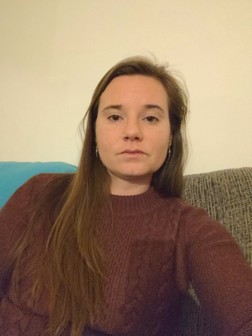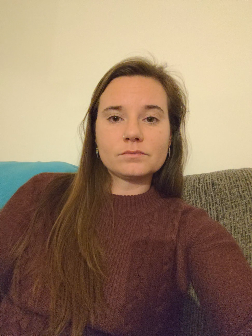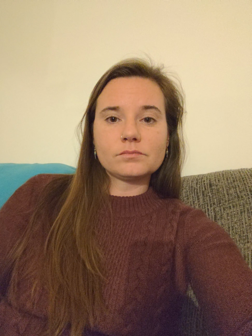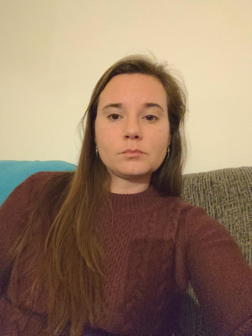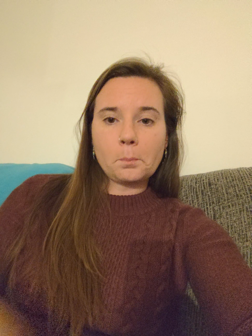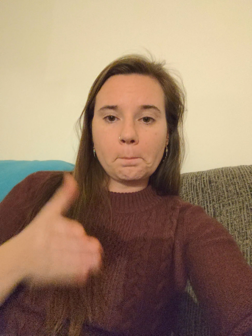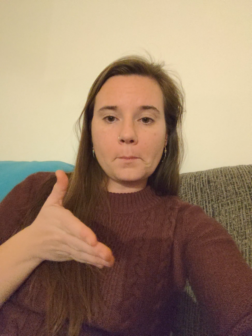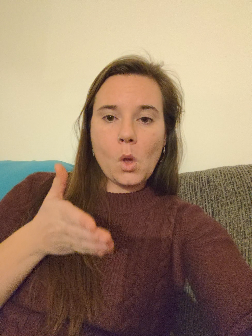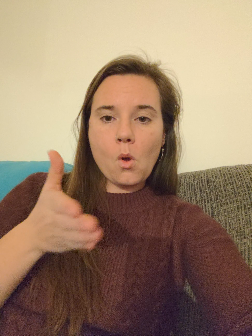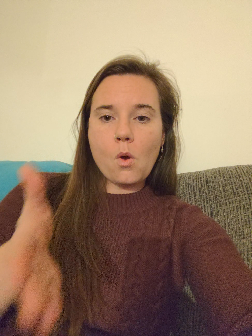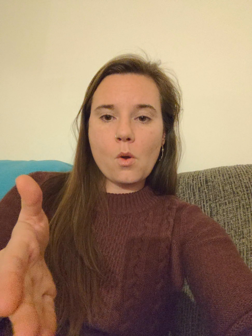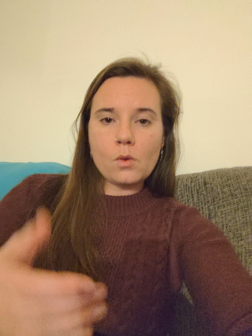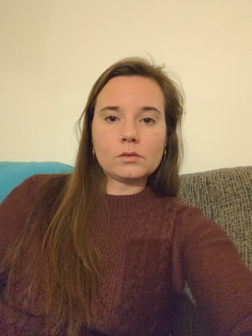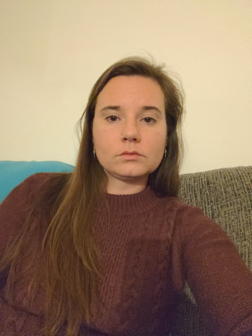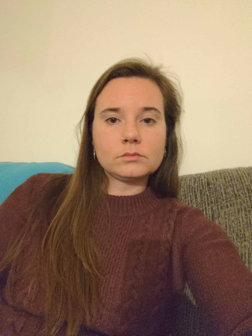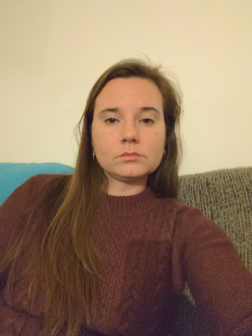boat